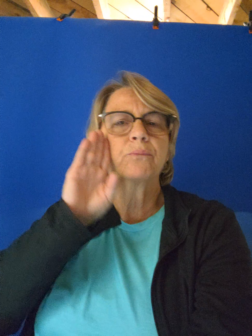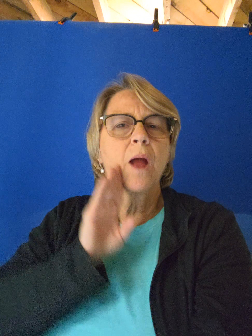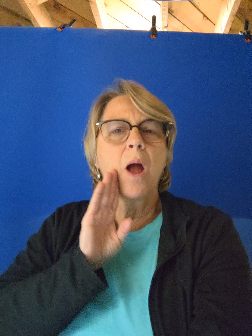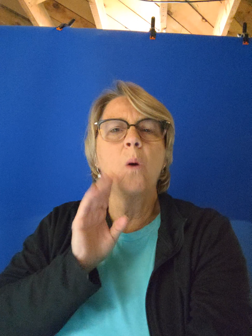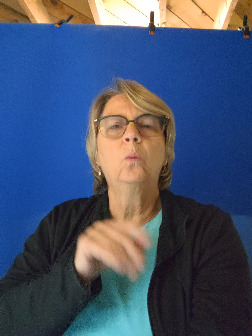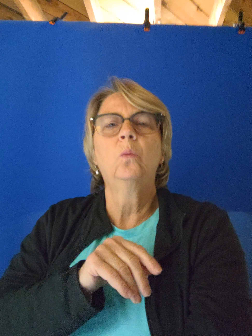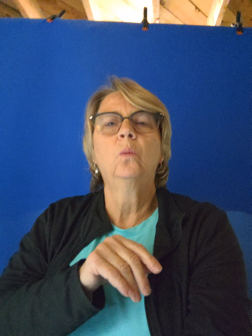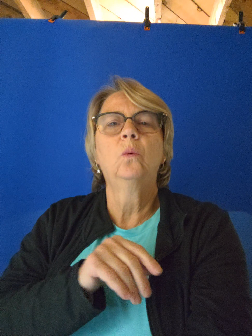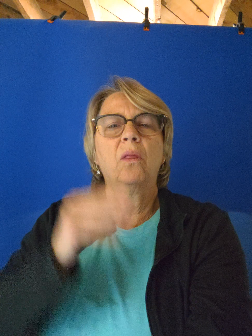brown